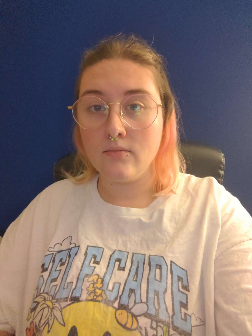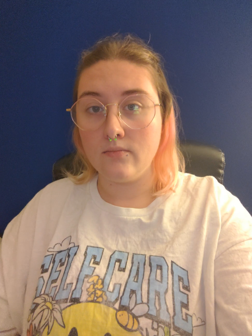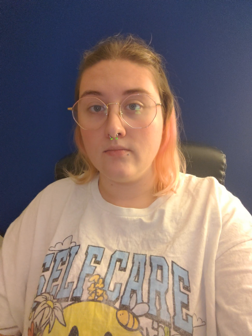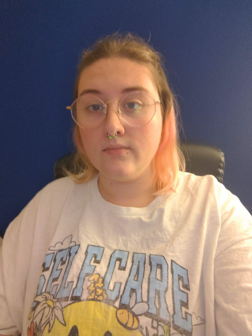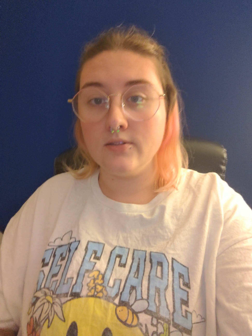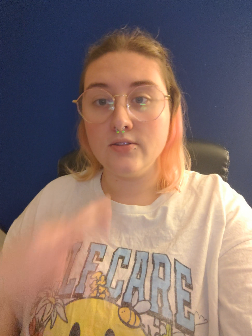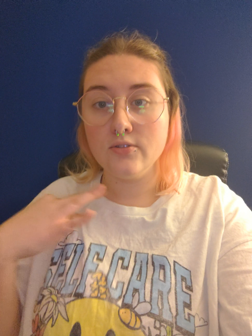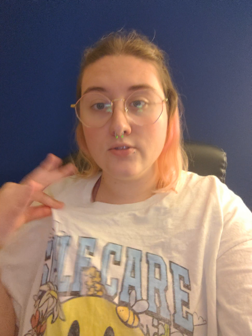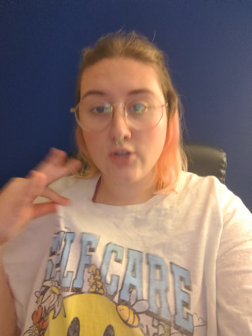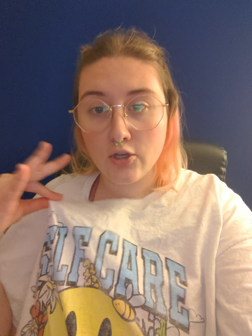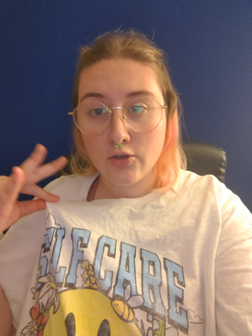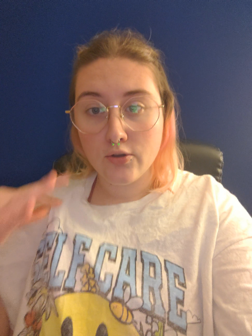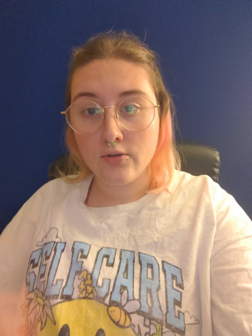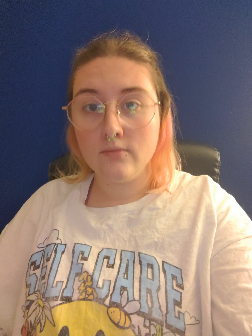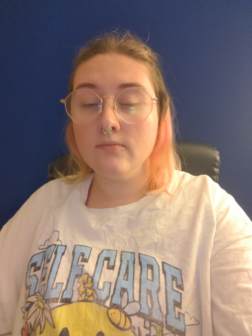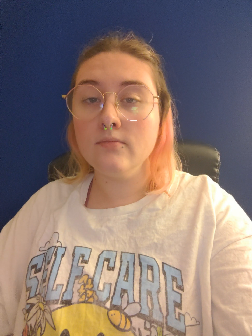shirt